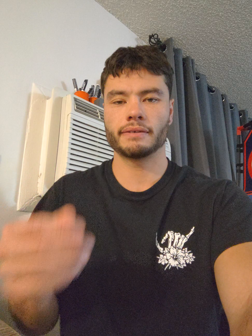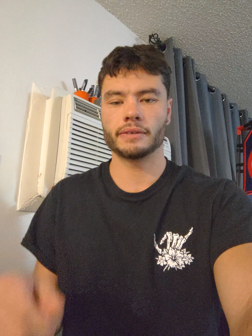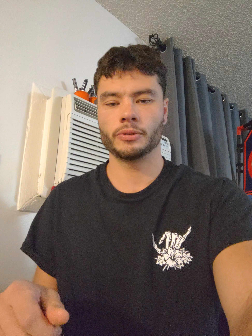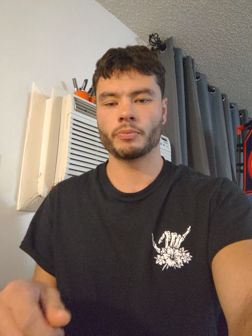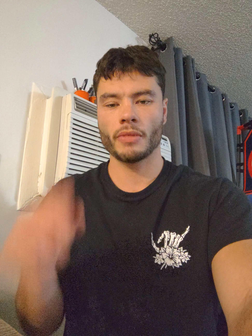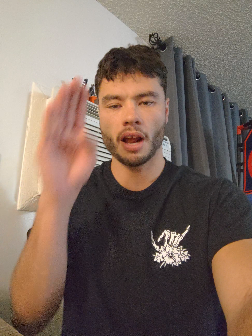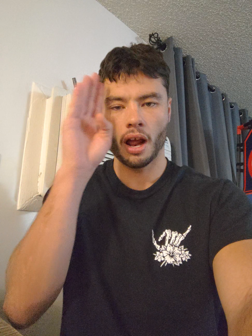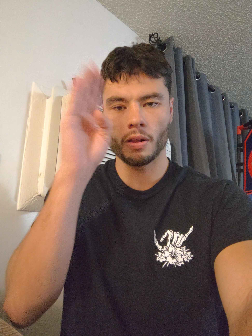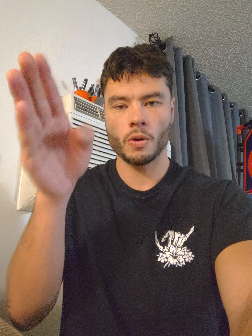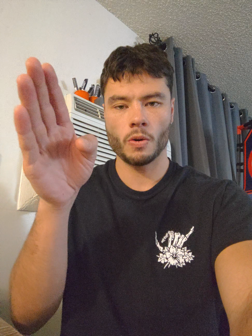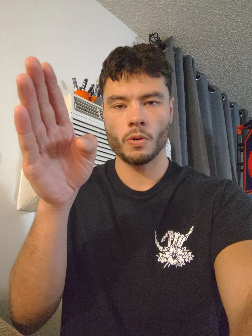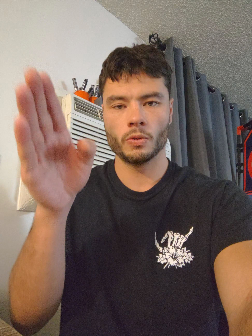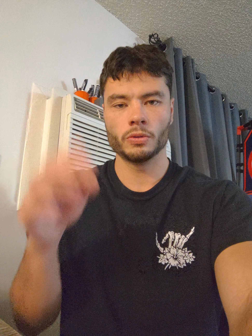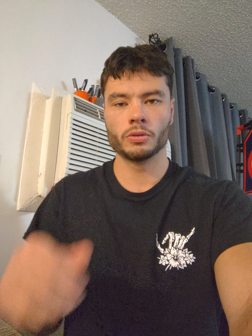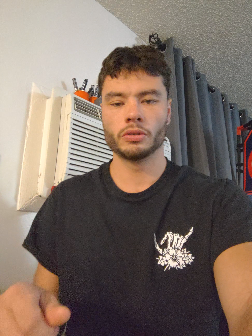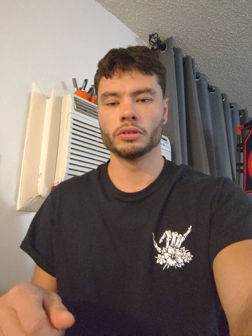hello